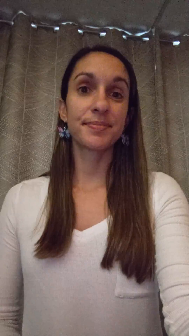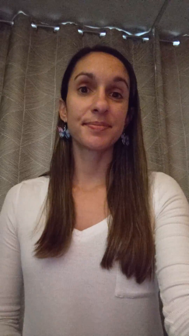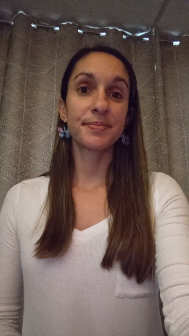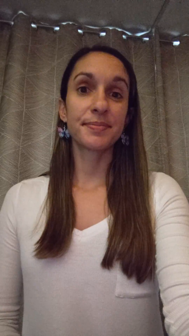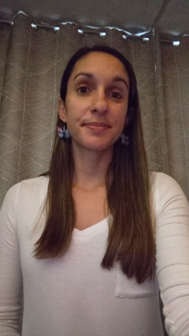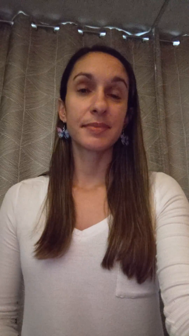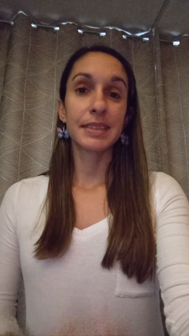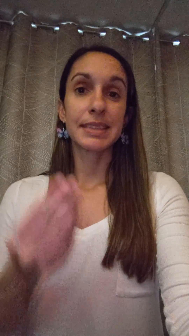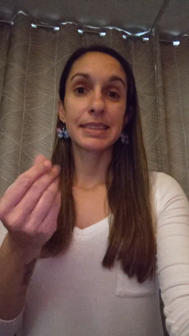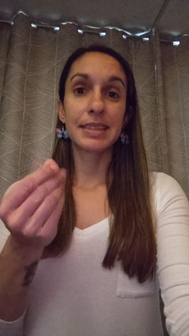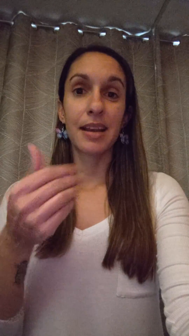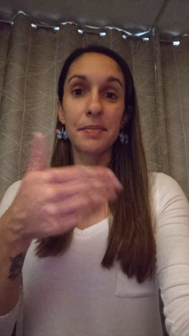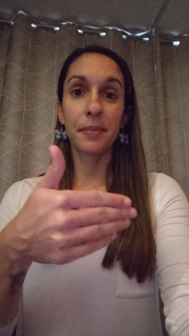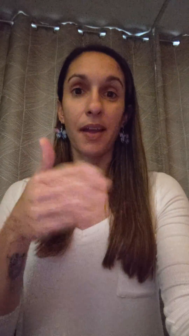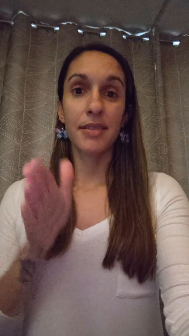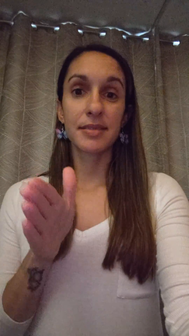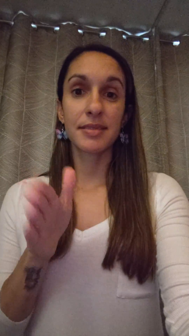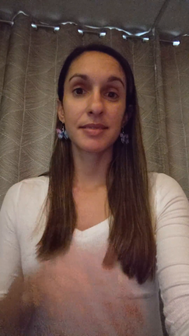sandbox